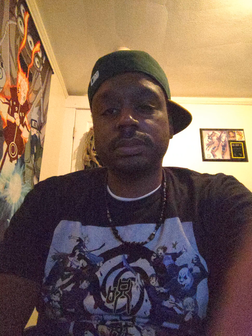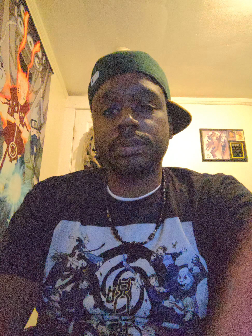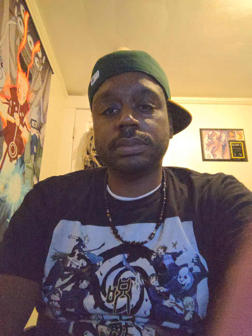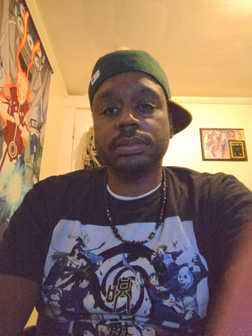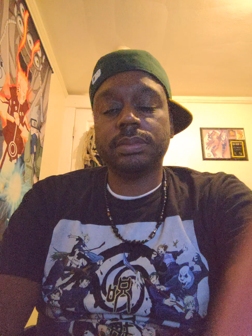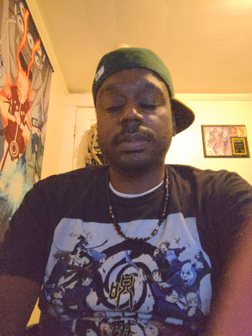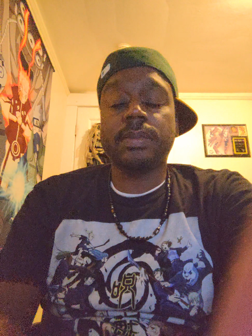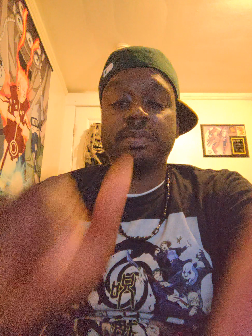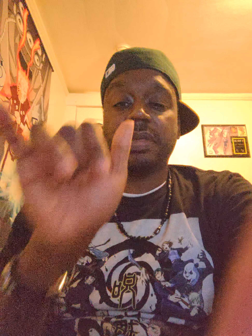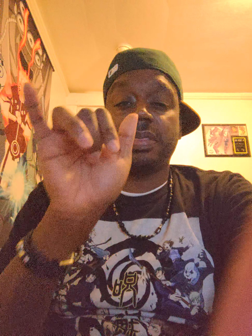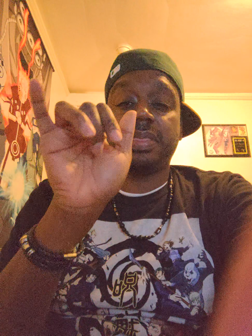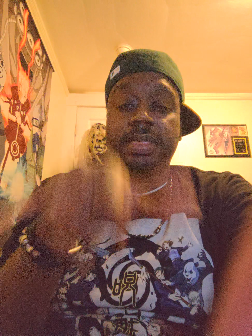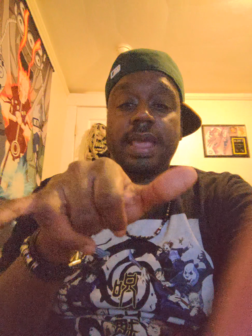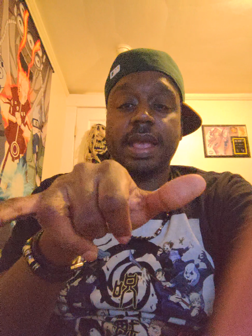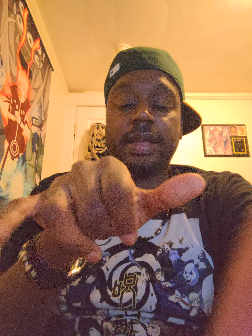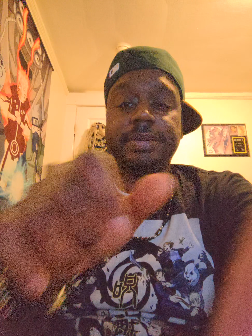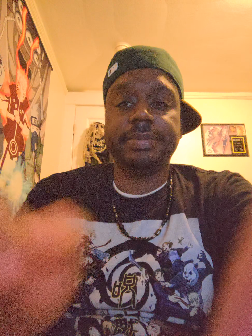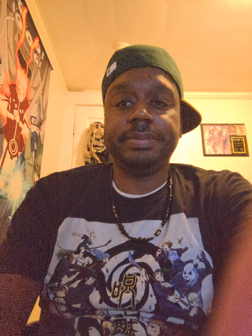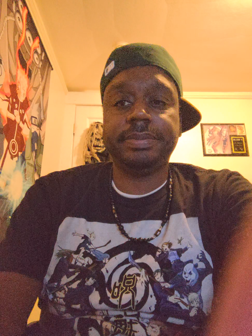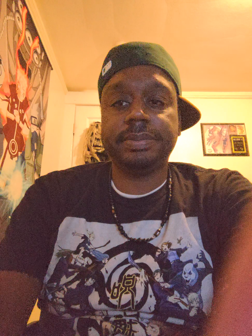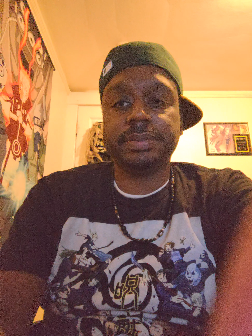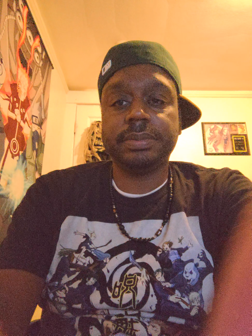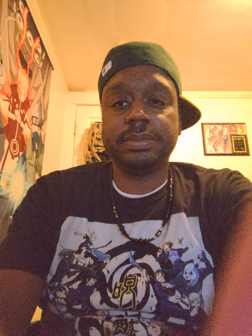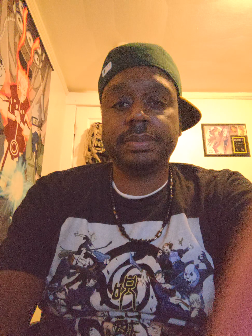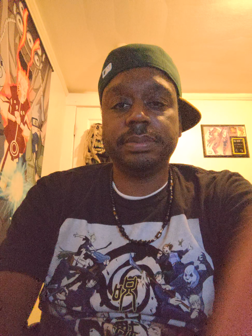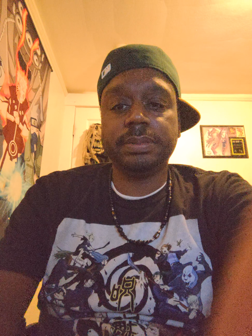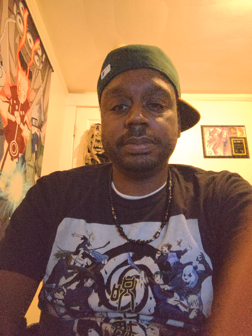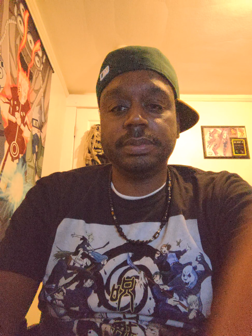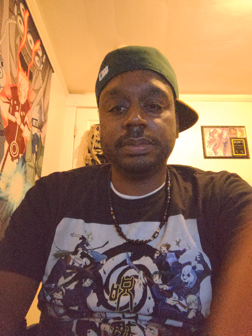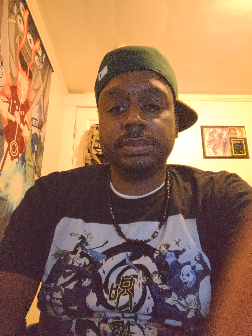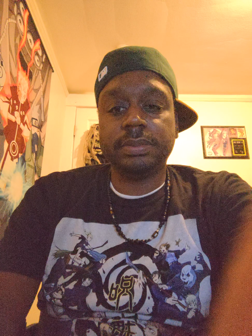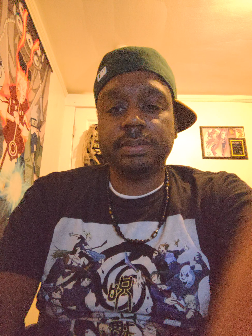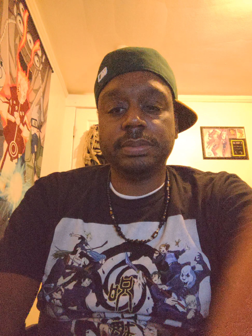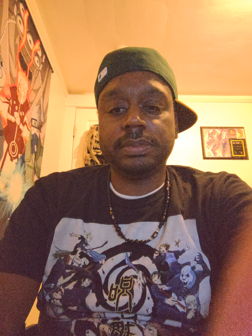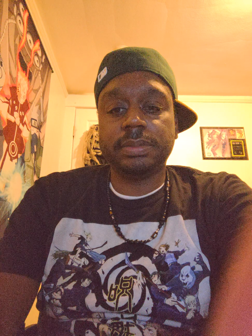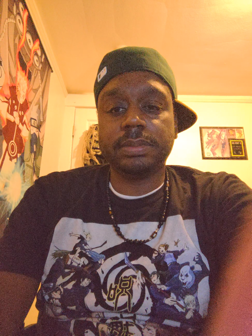that